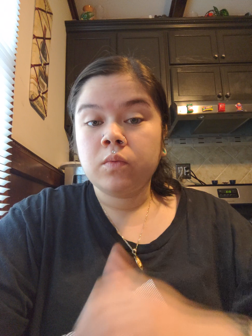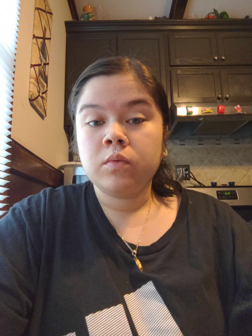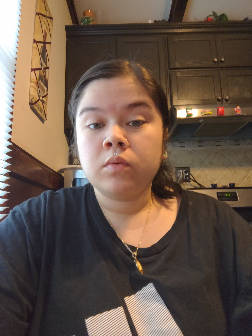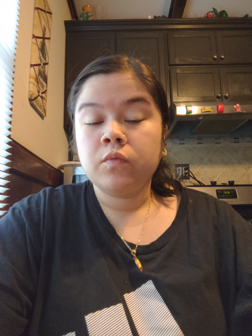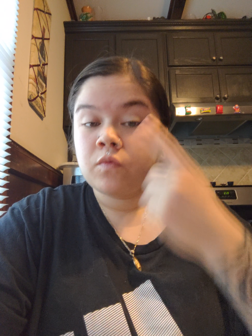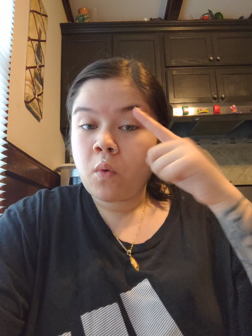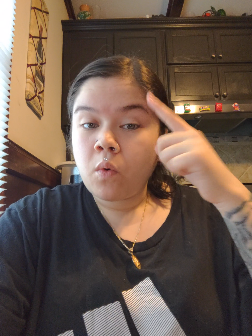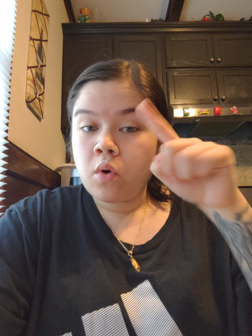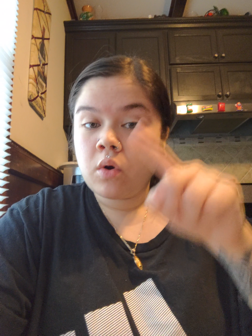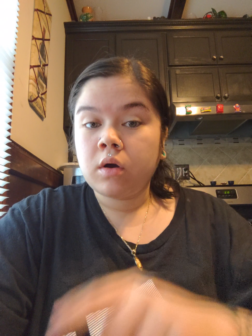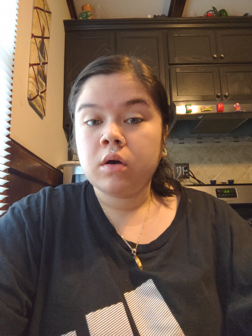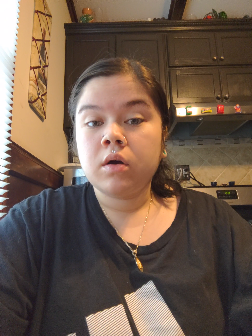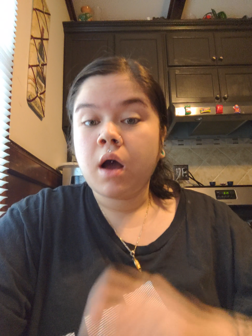for